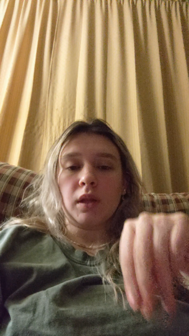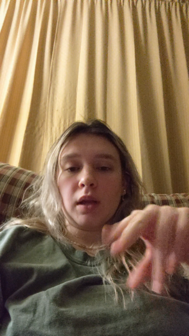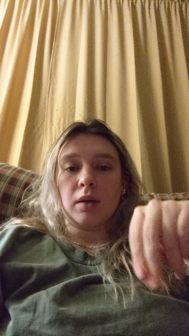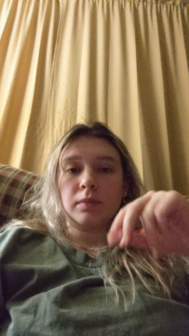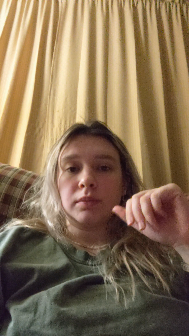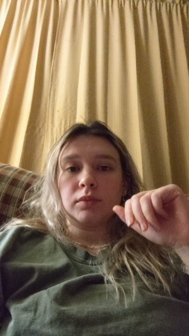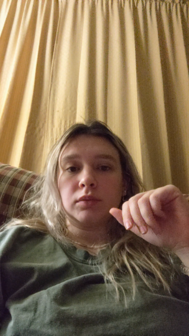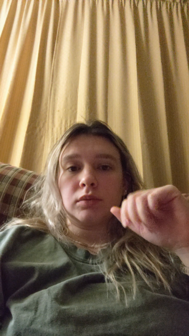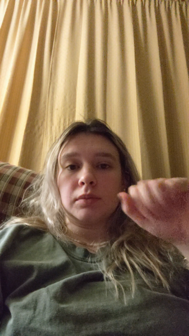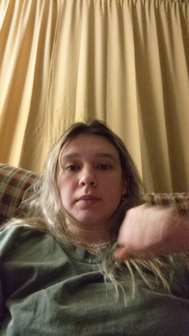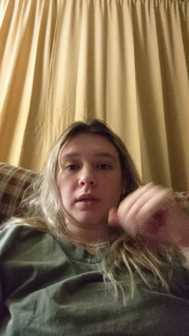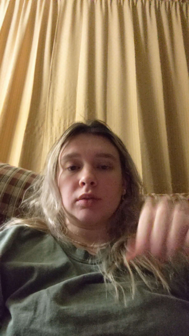bicycle